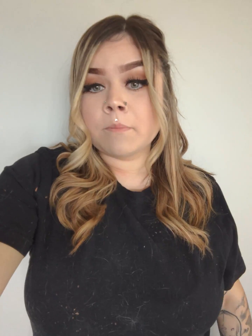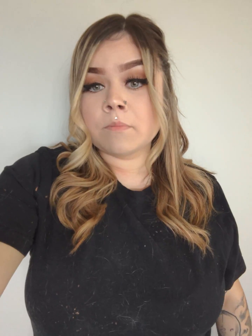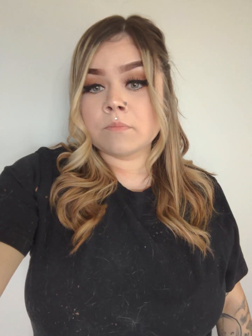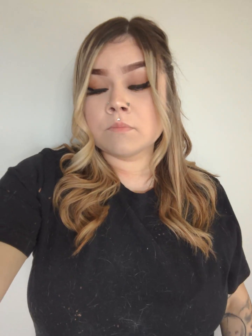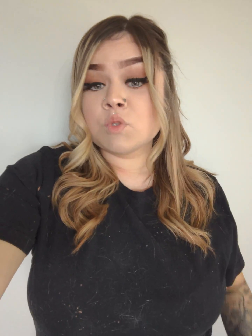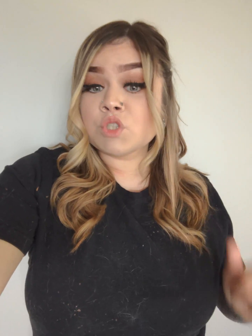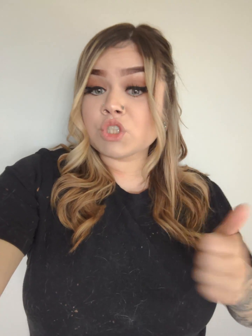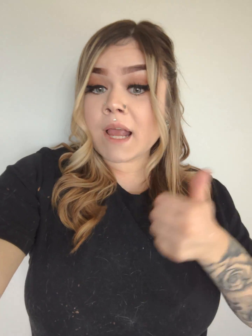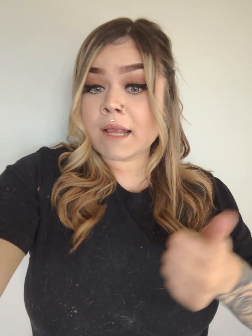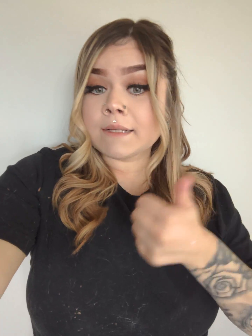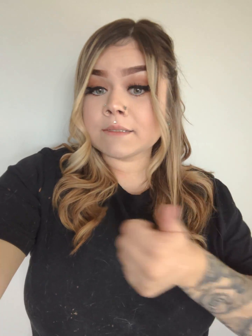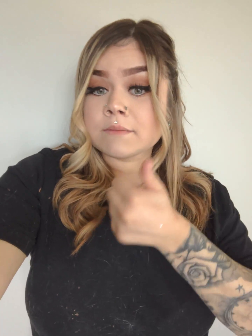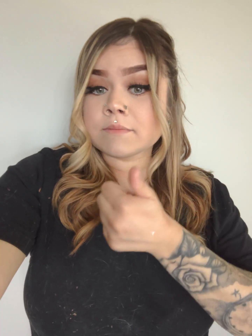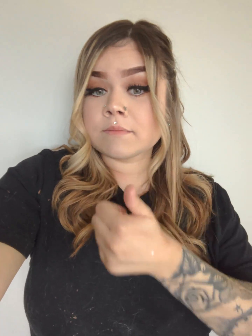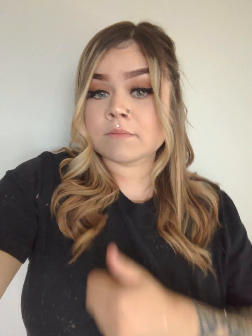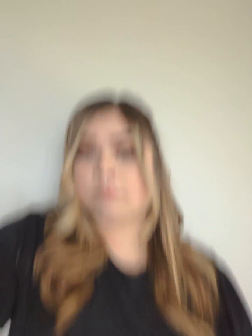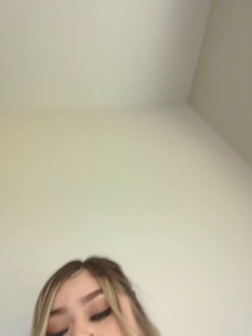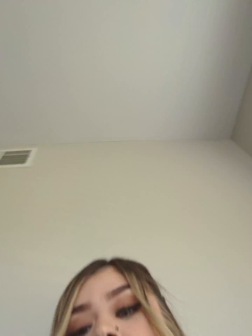chase